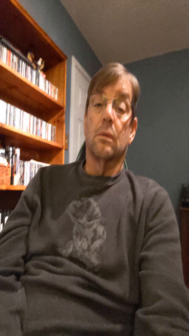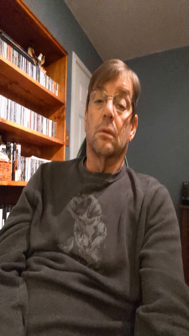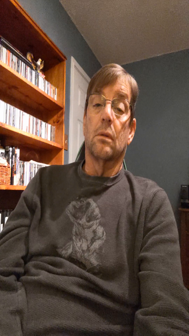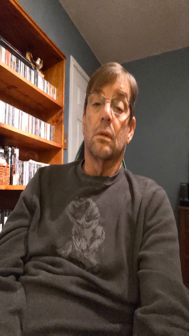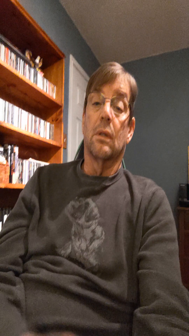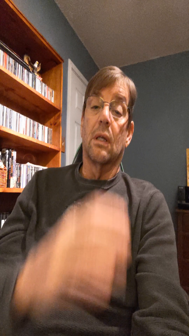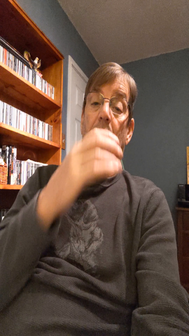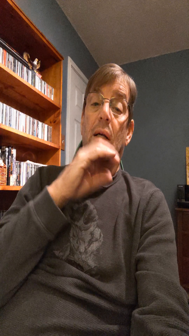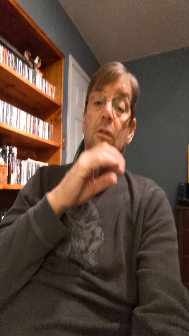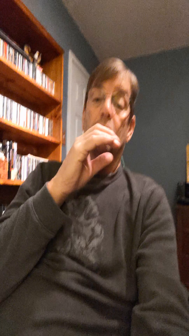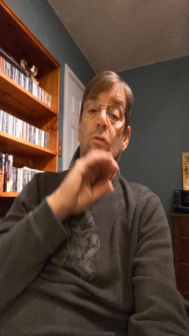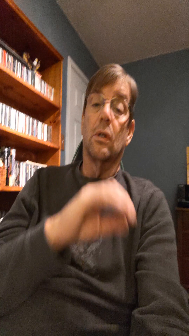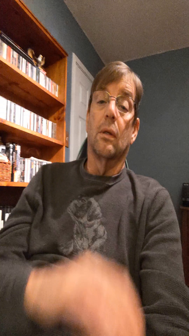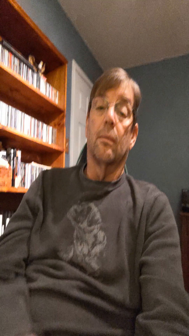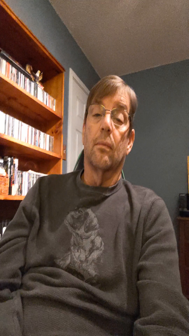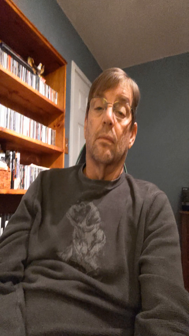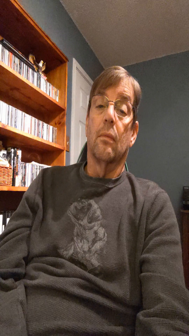ice cream